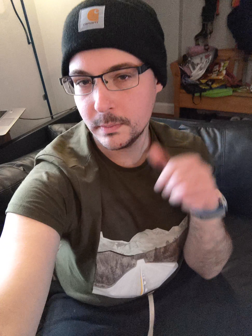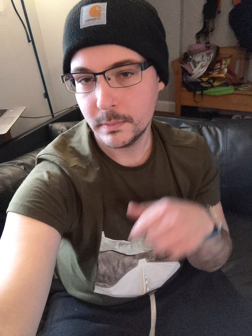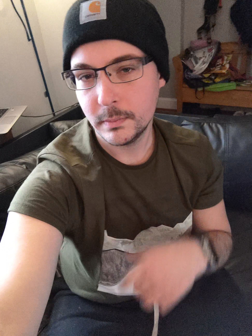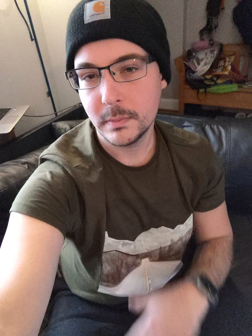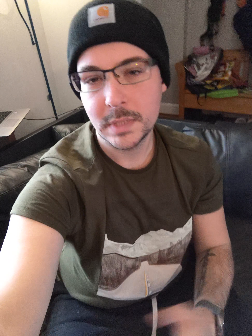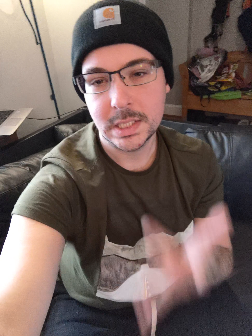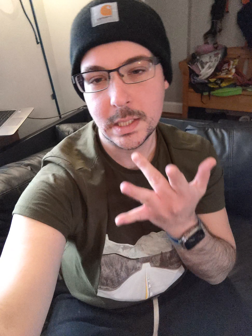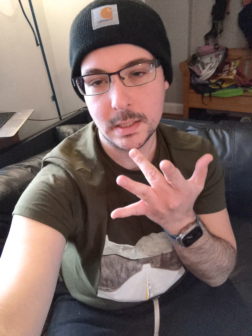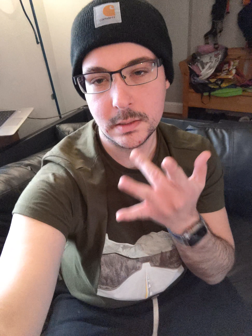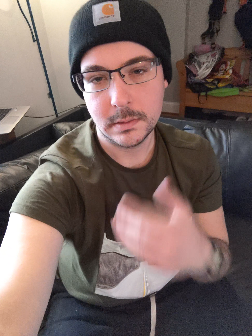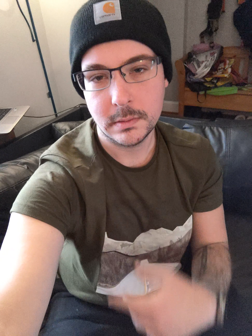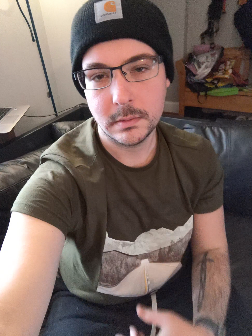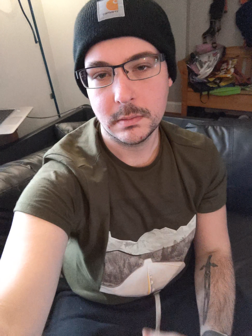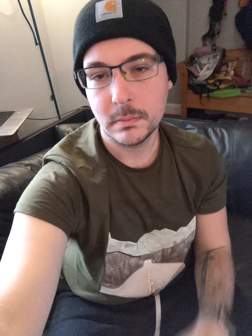taste